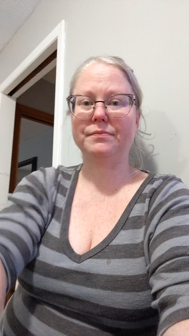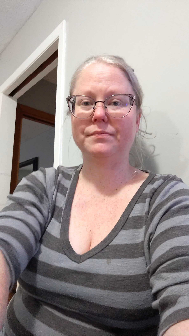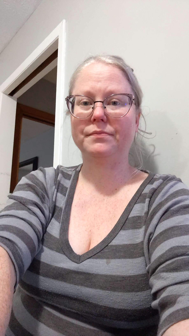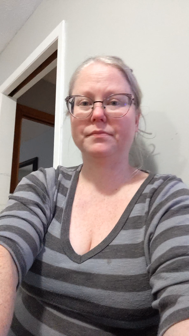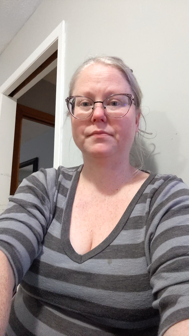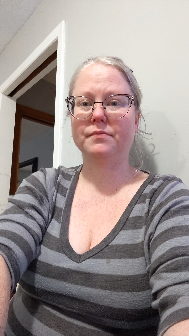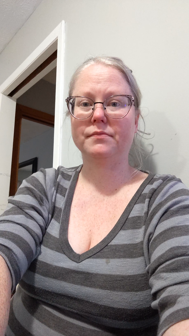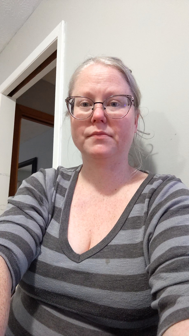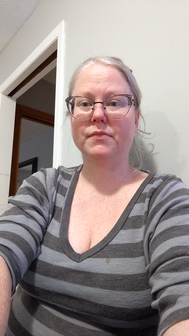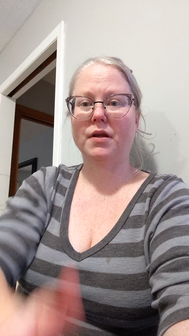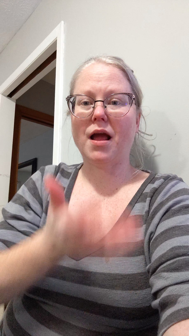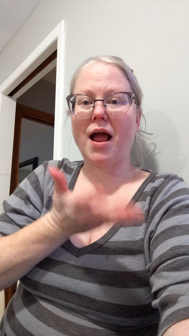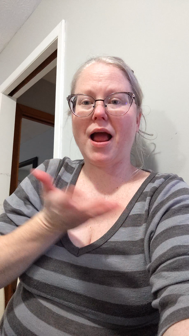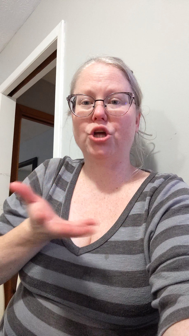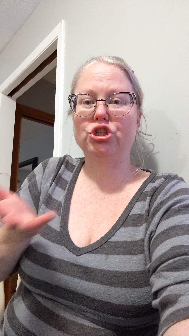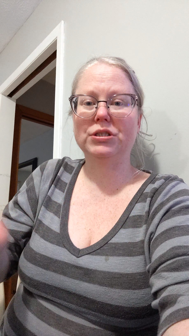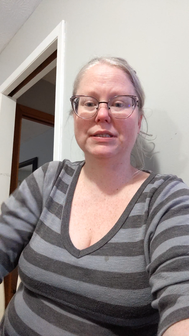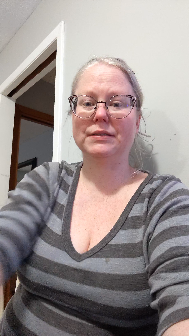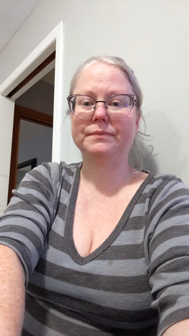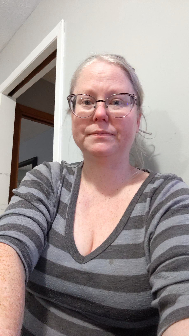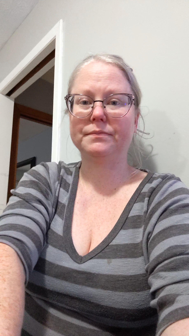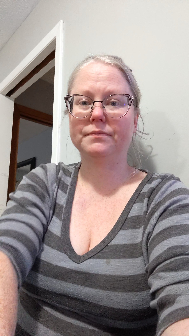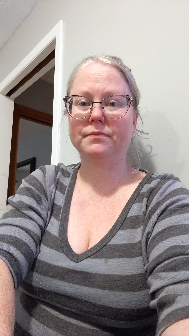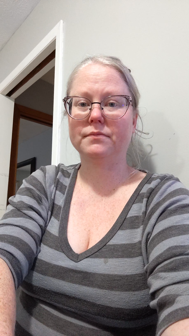carry